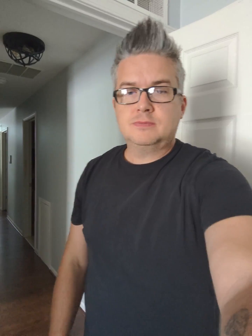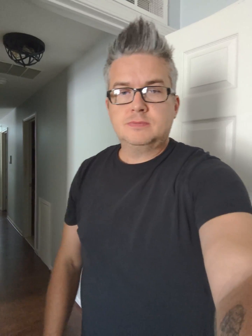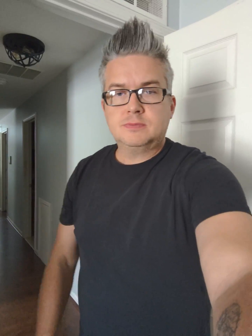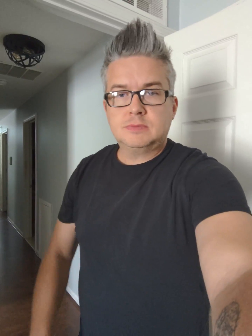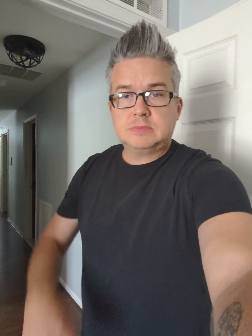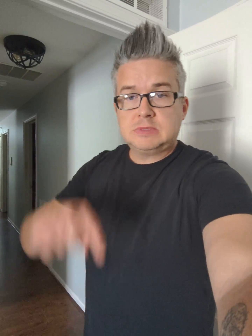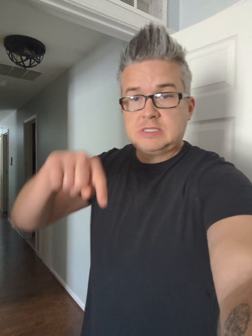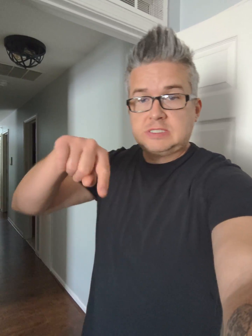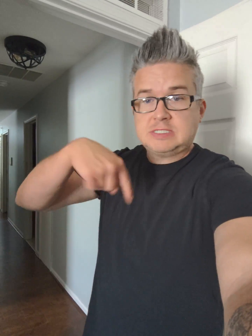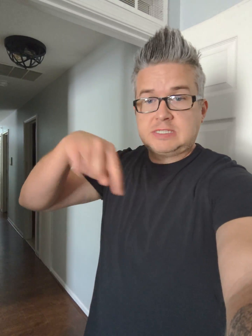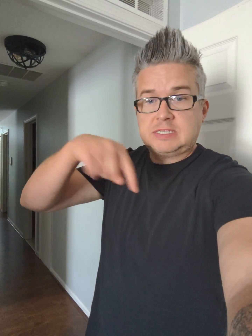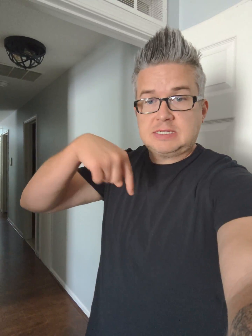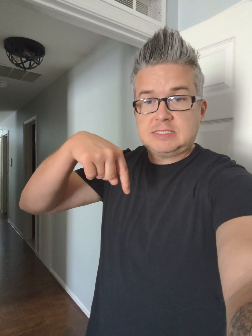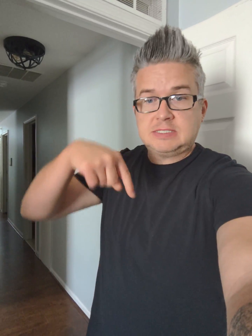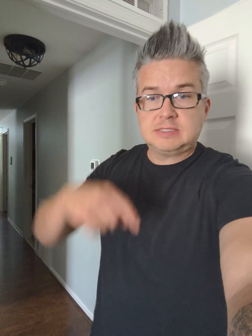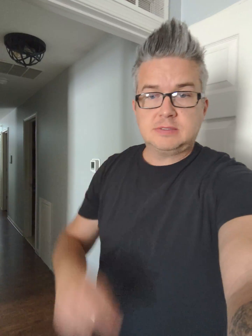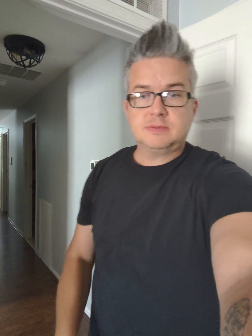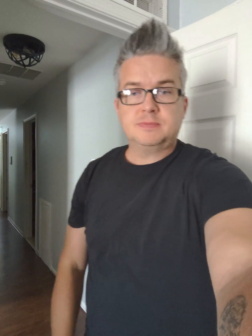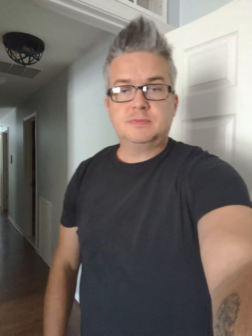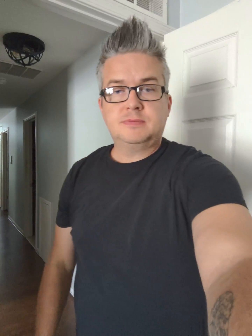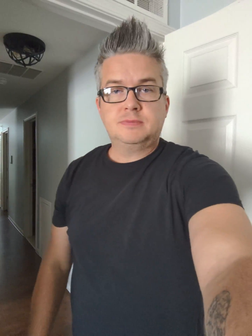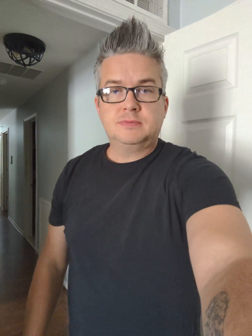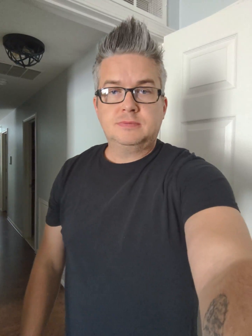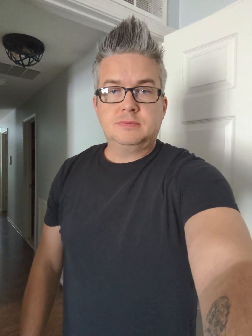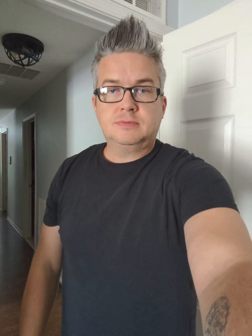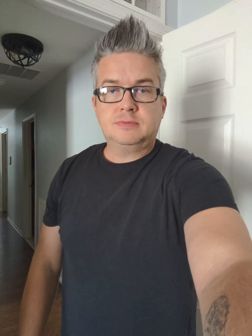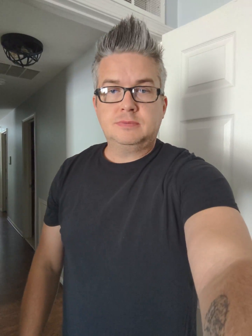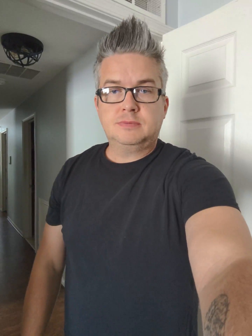flip-flop